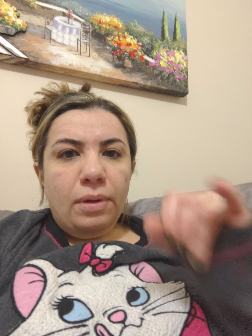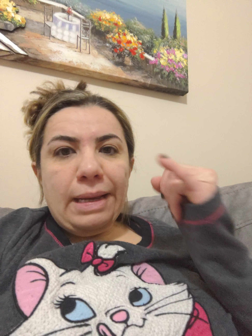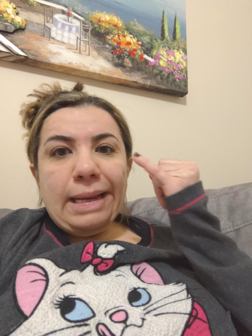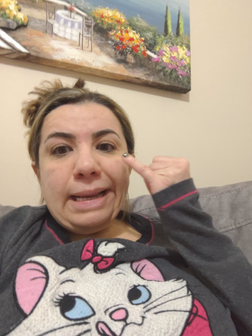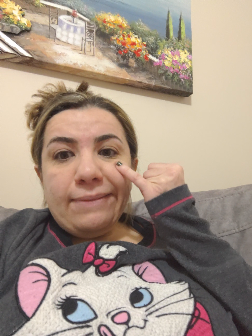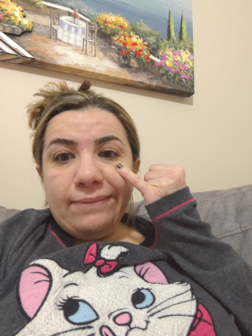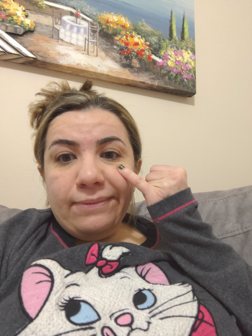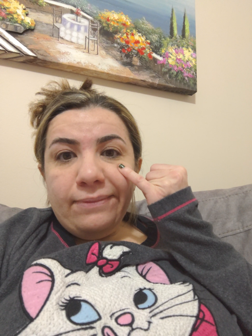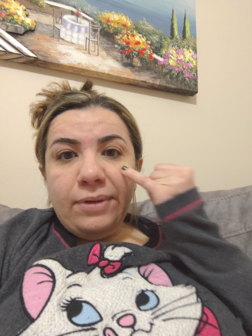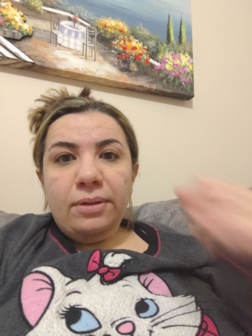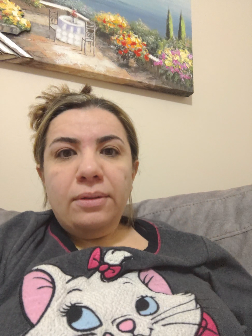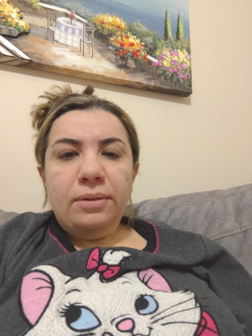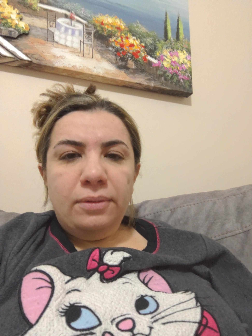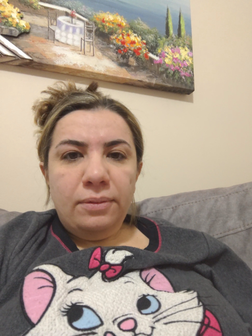if